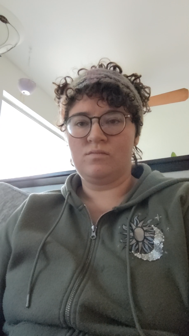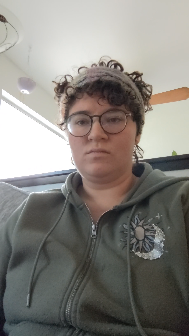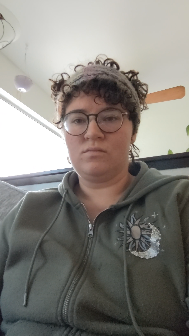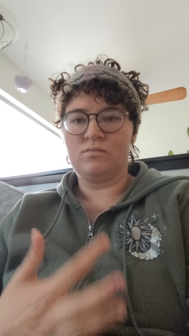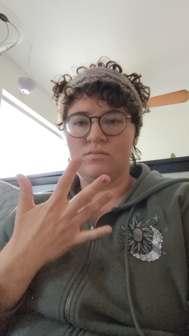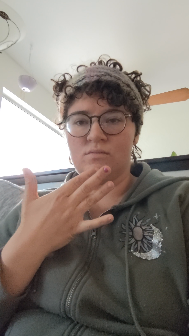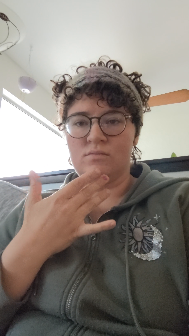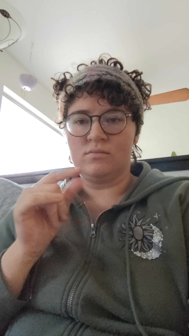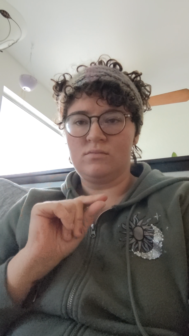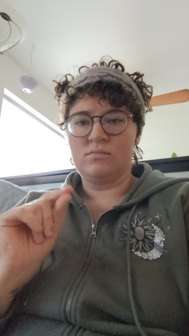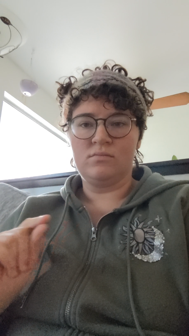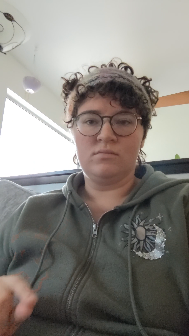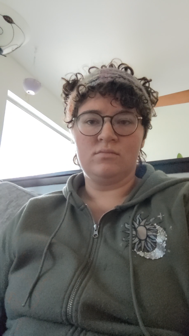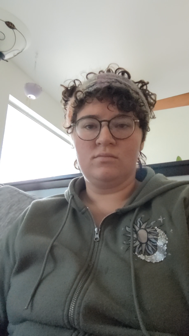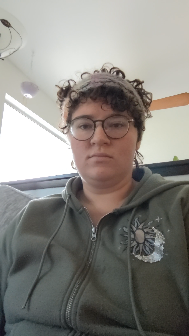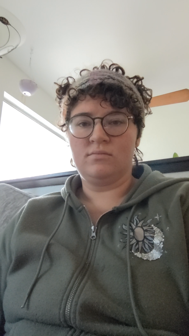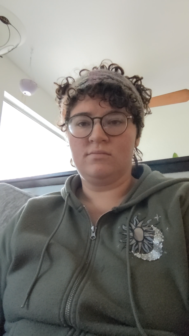crayon